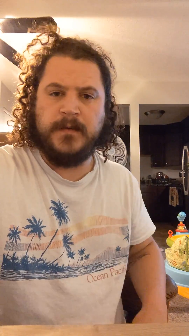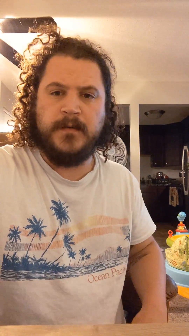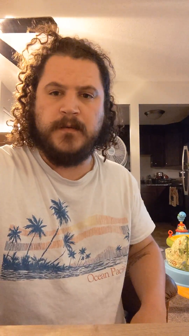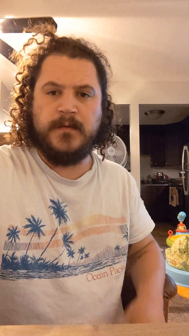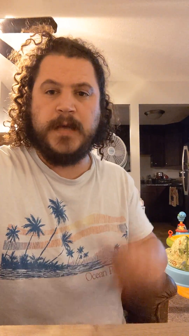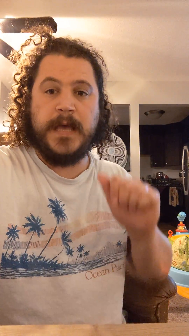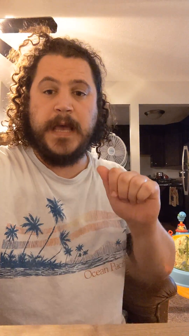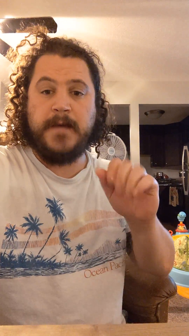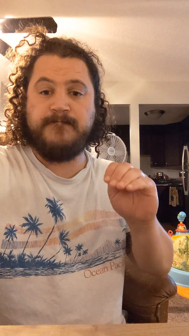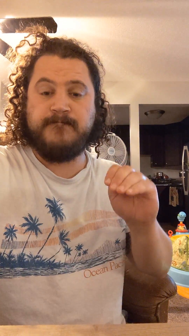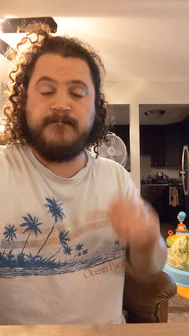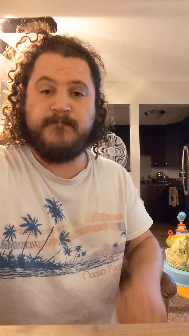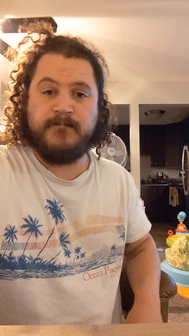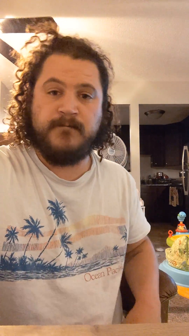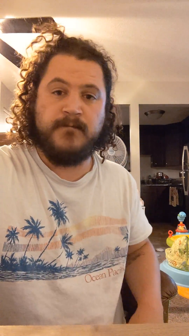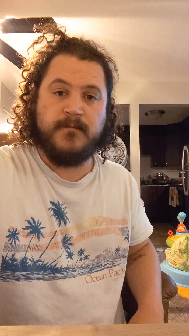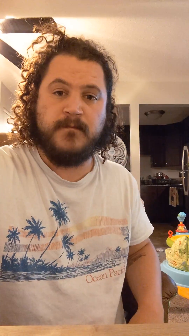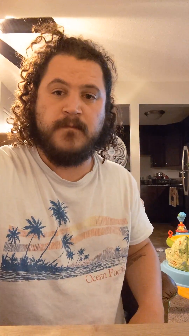am